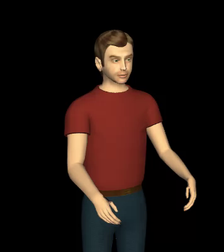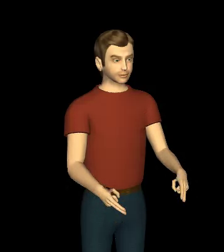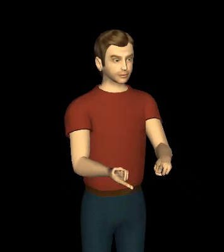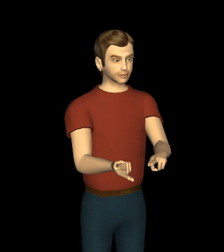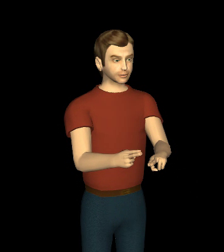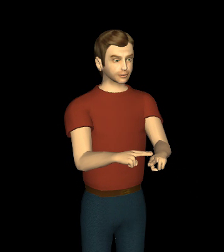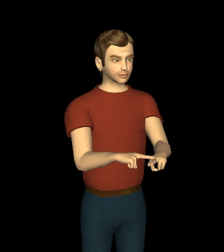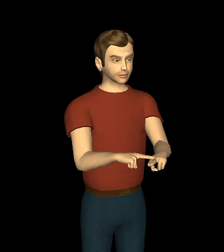موت